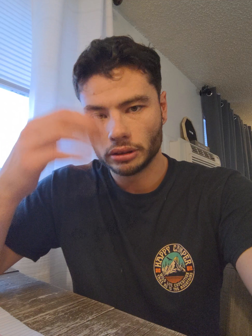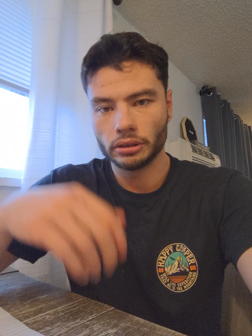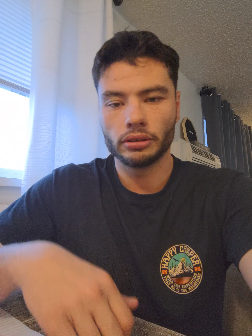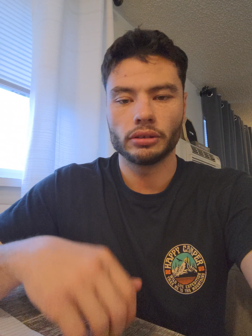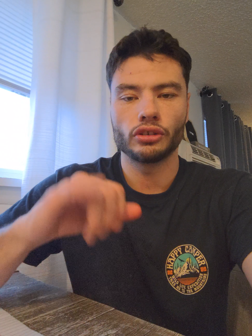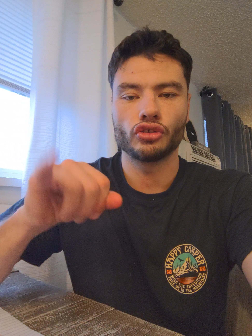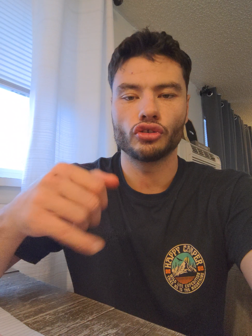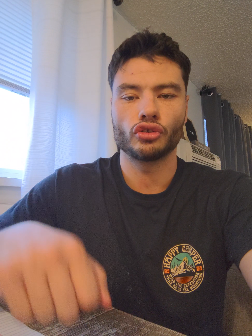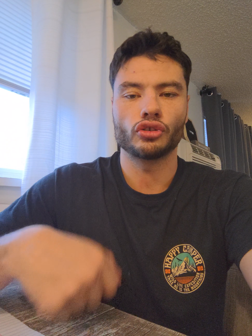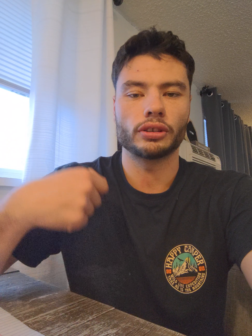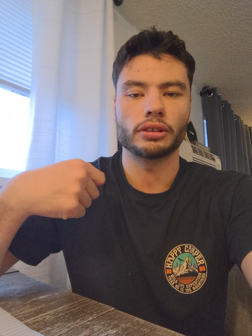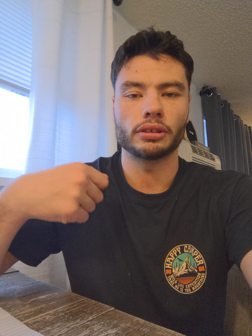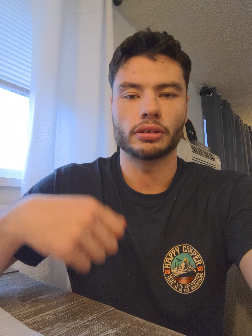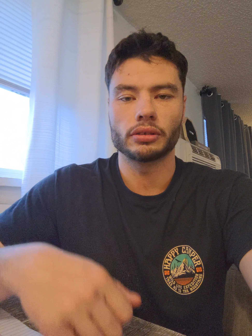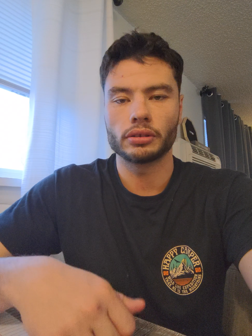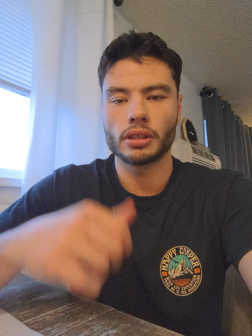jeans